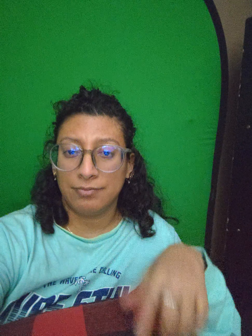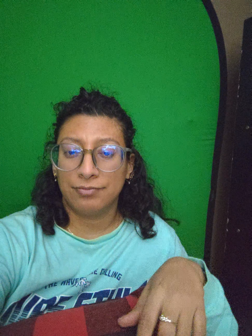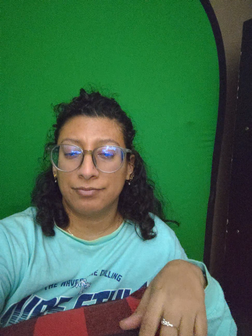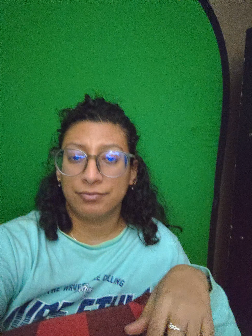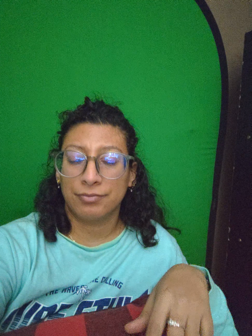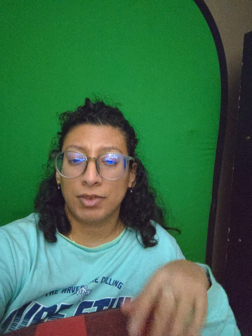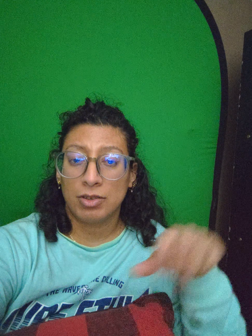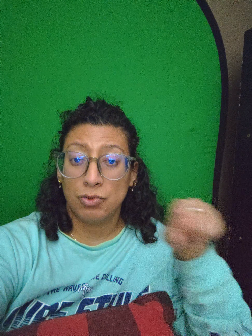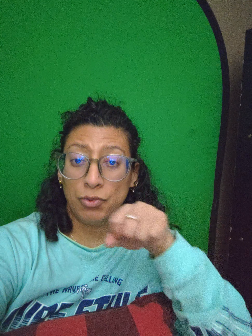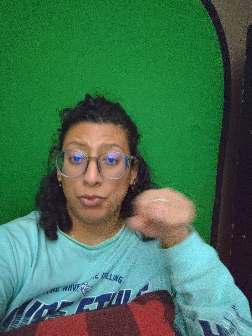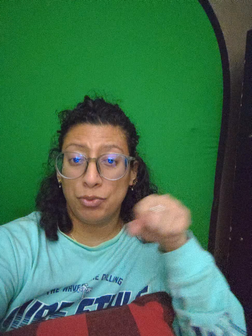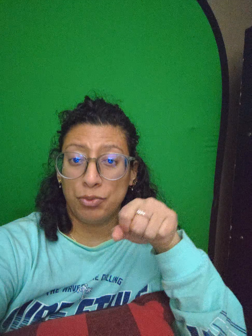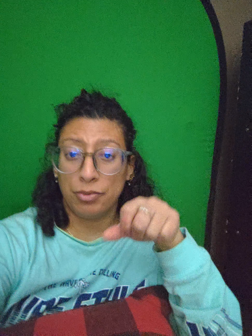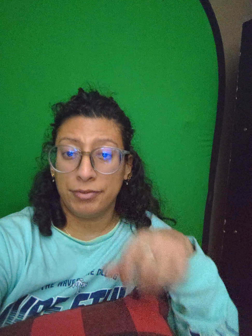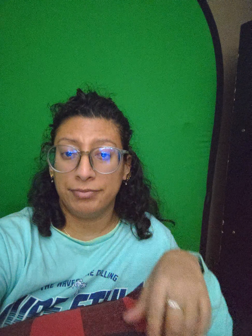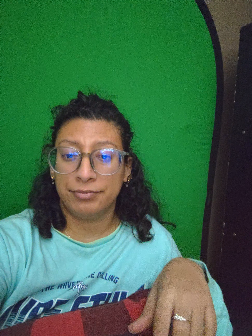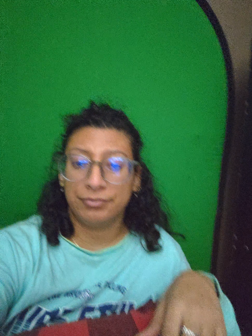shoe